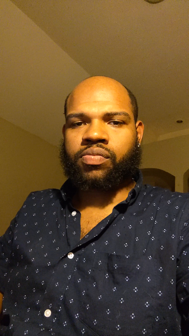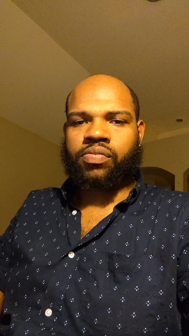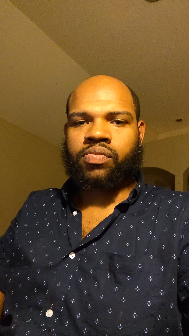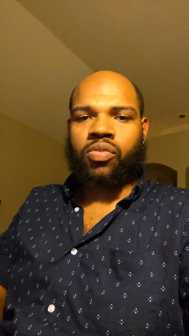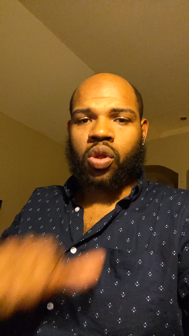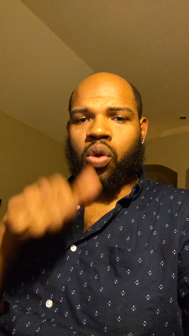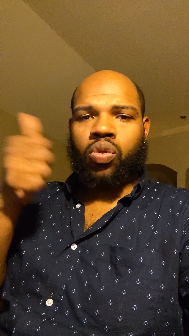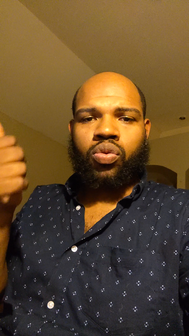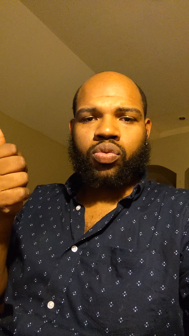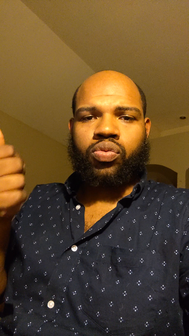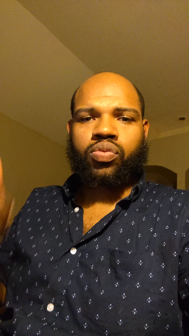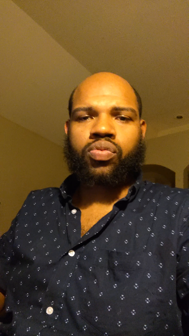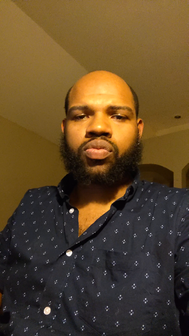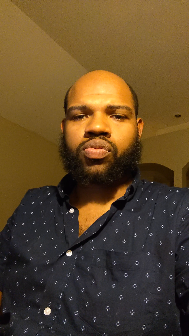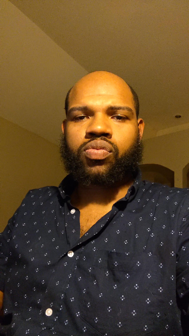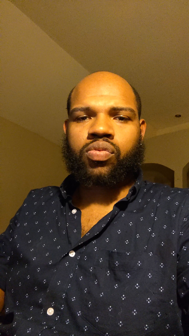other